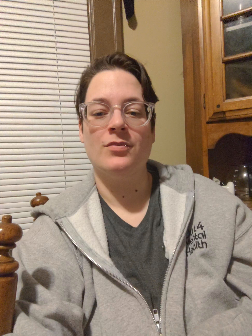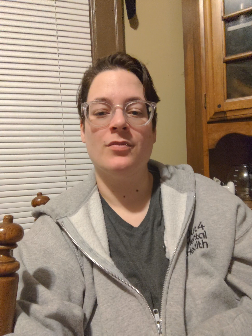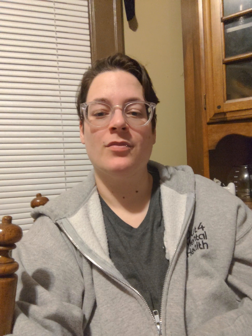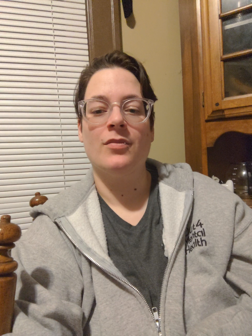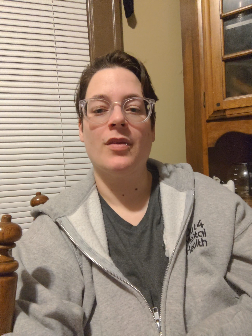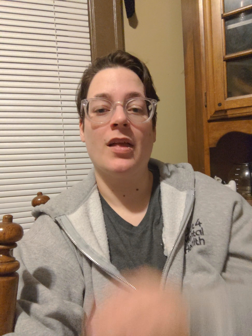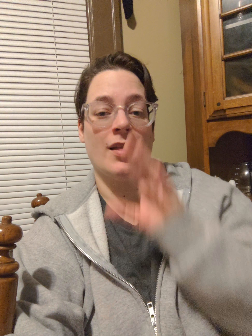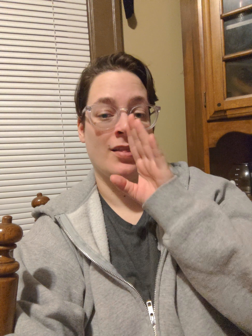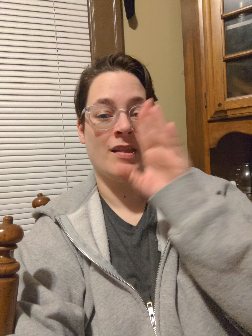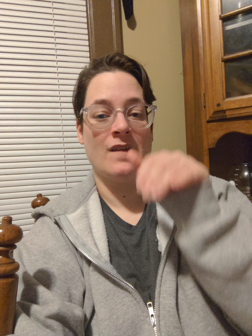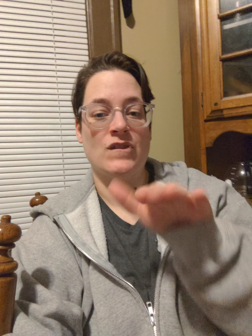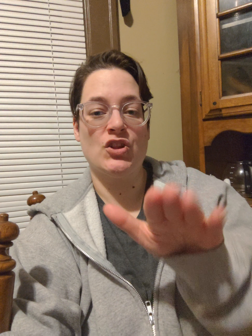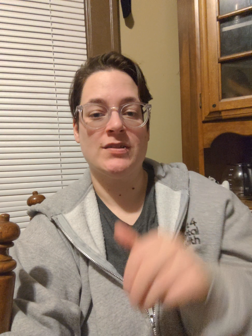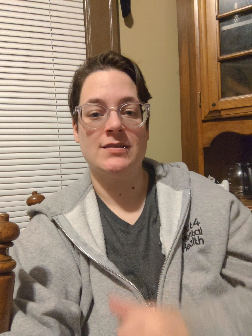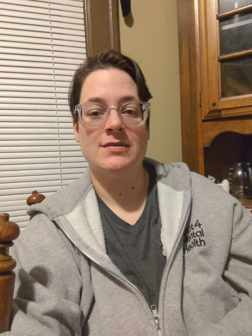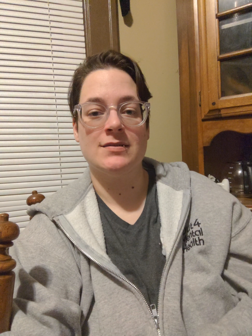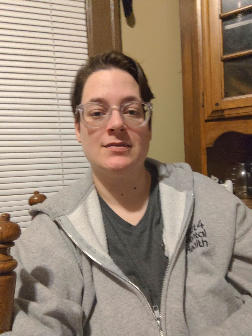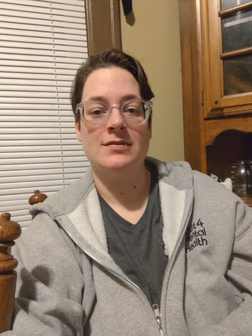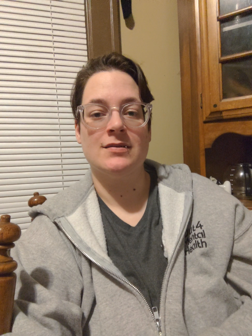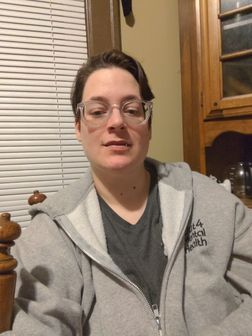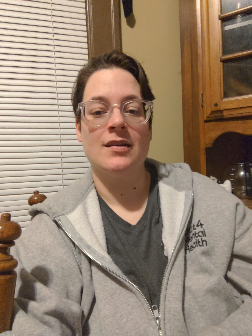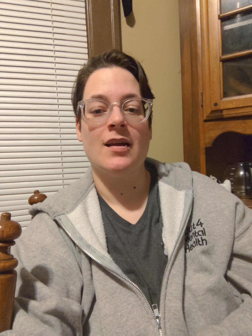elephant